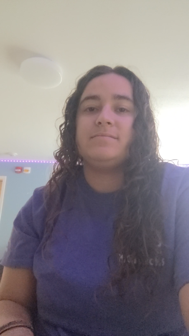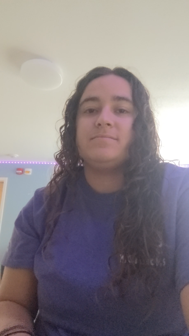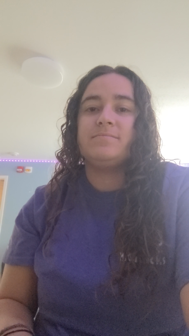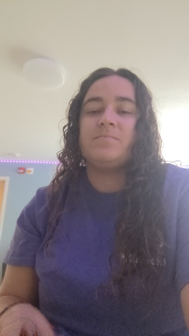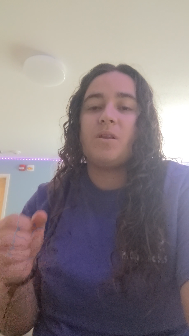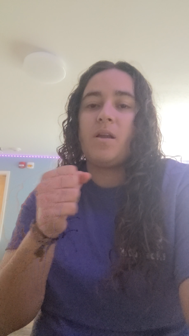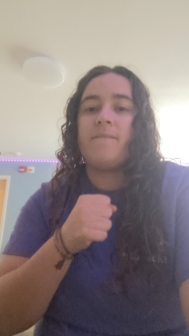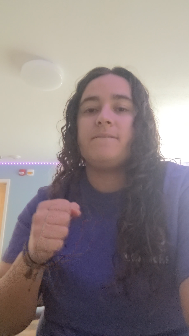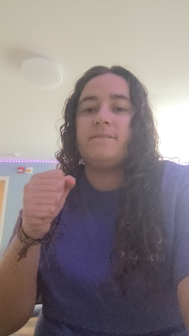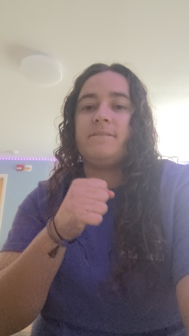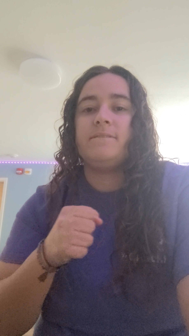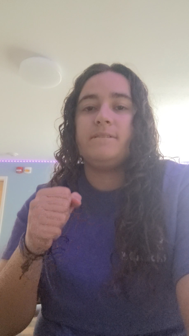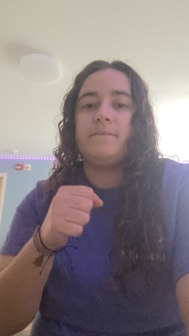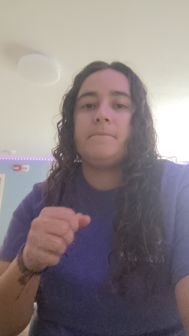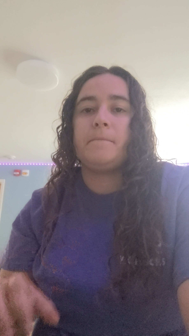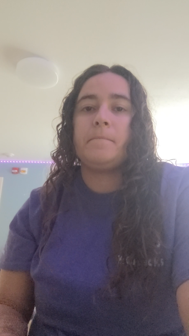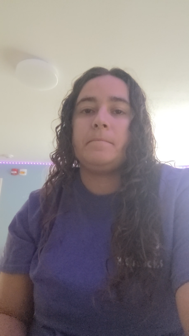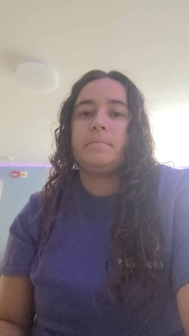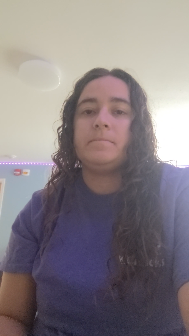coffee